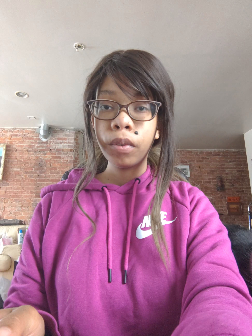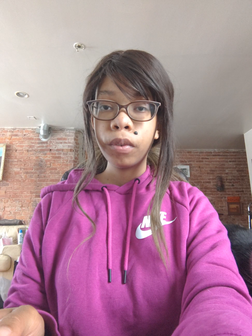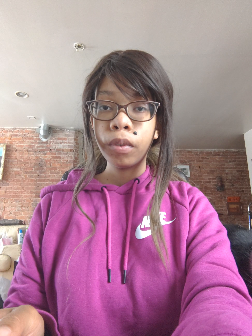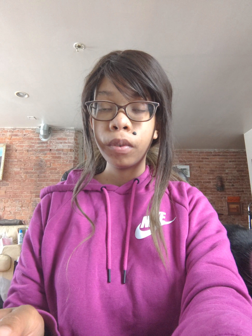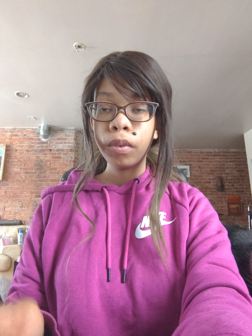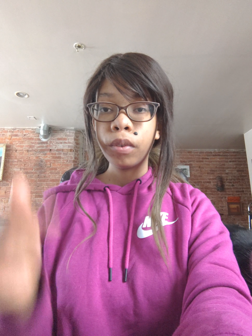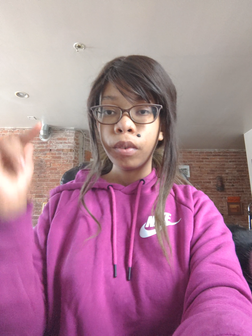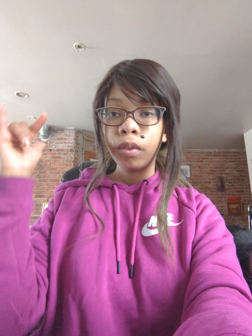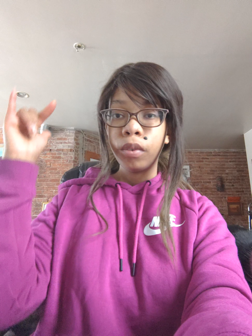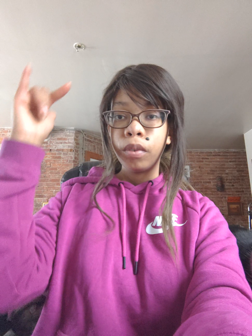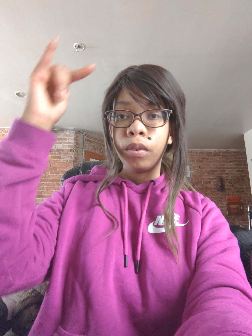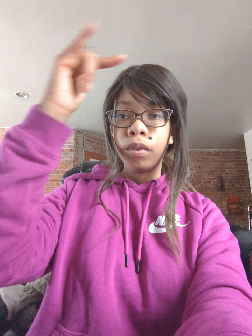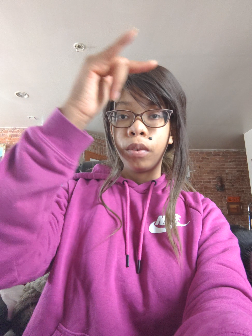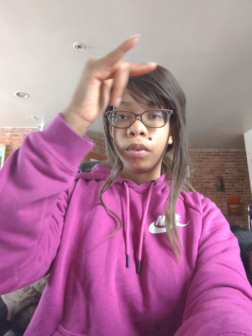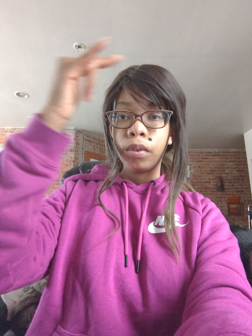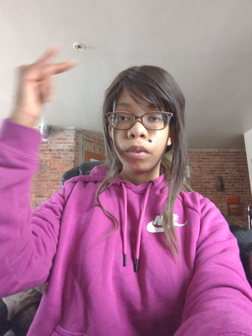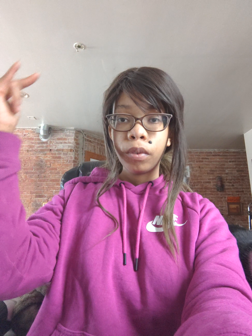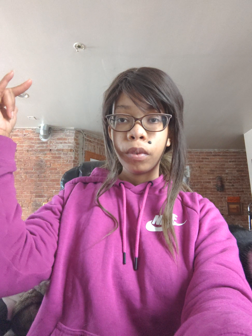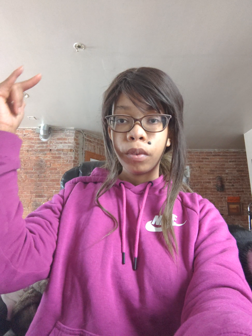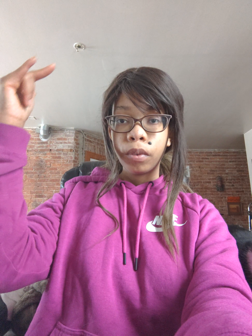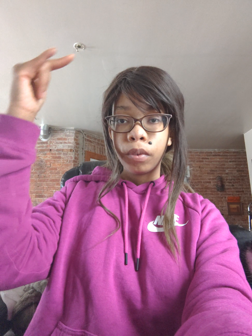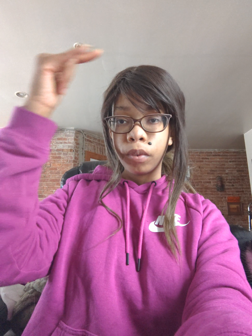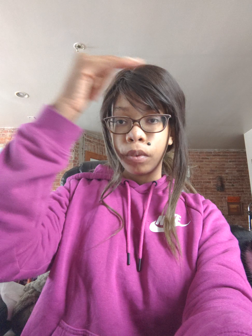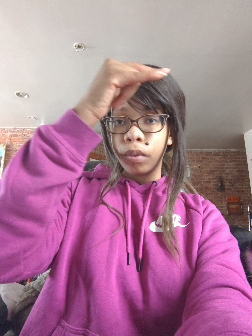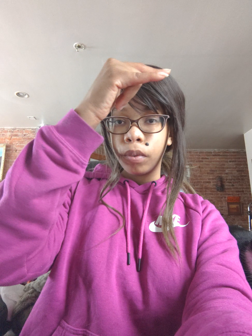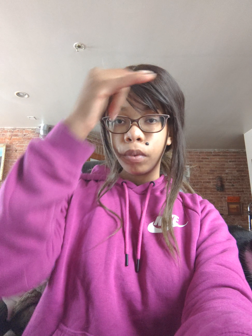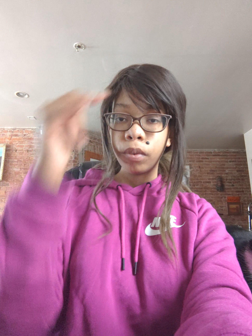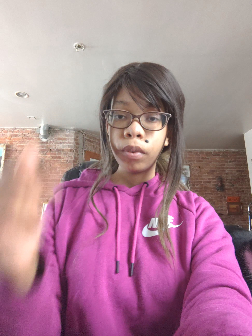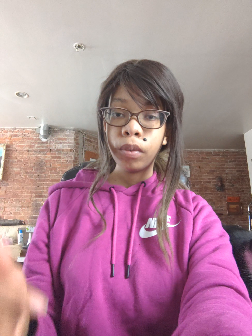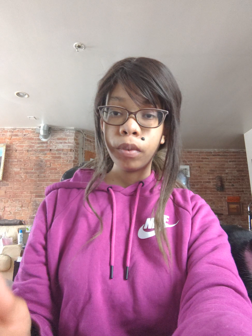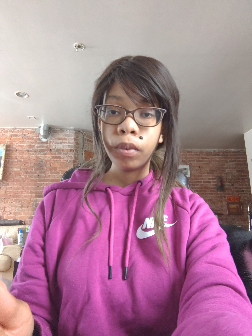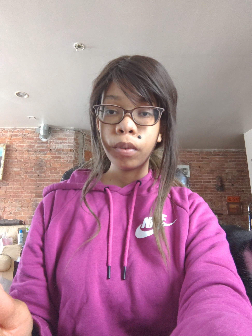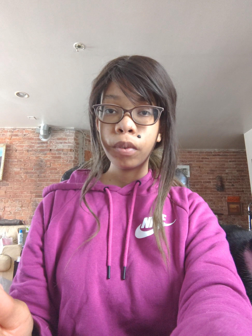airplane